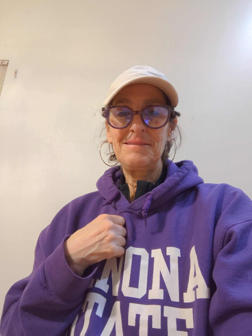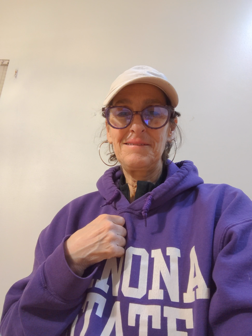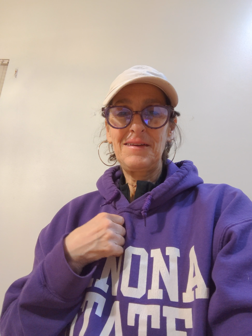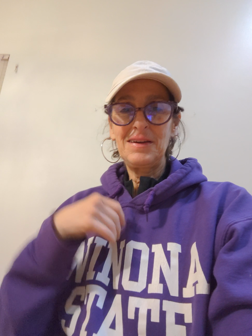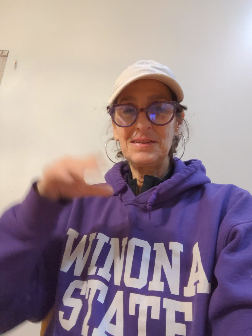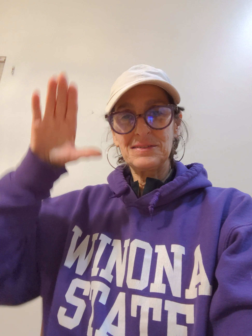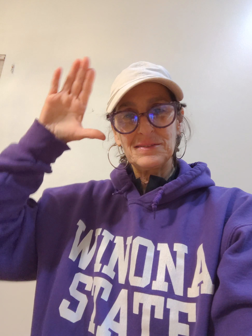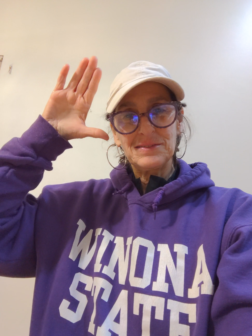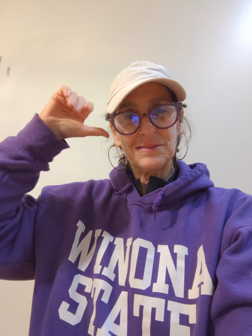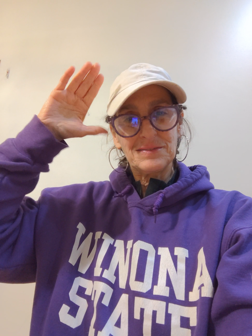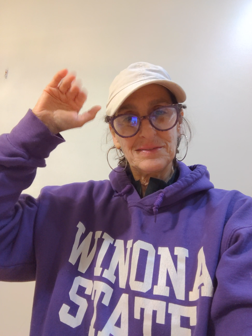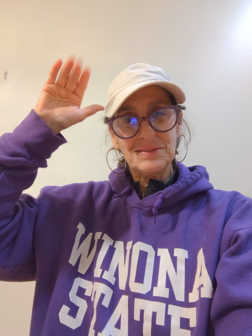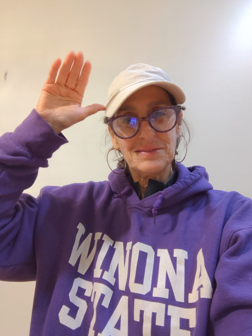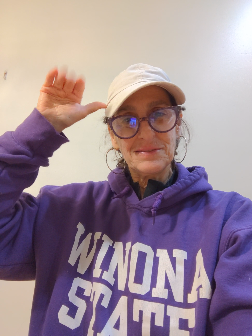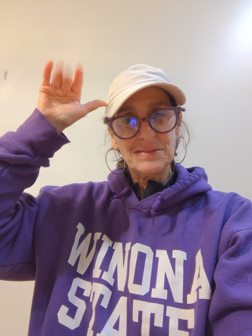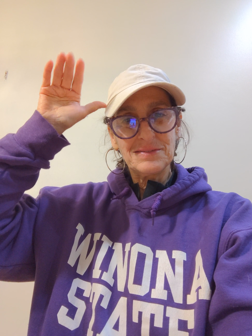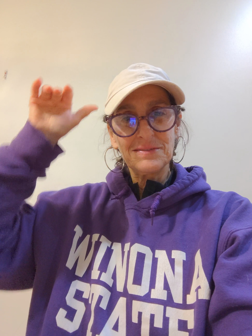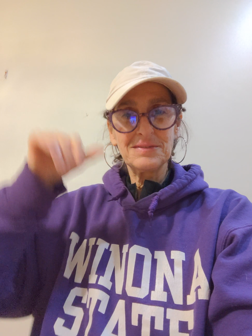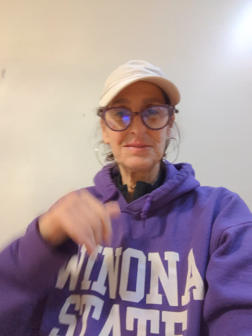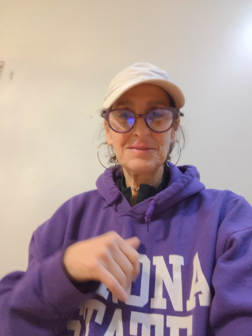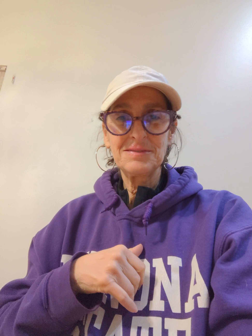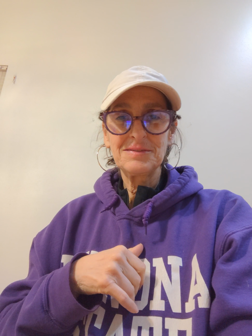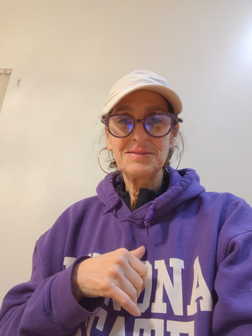donkey